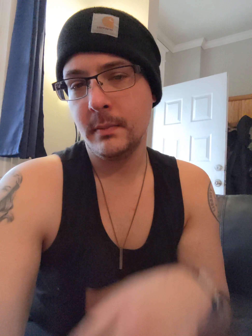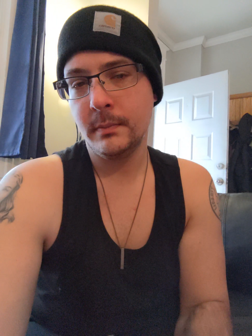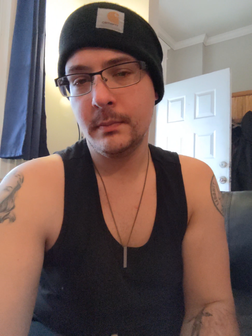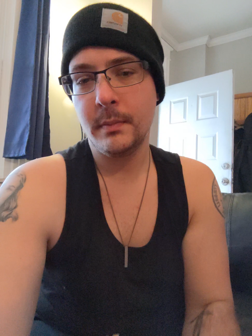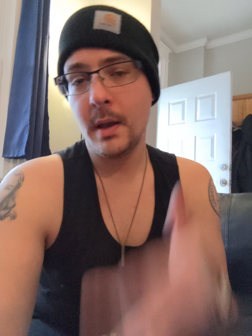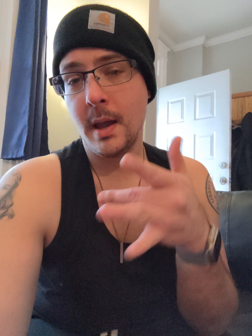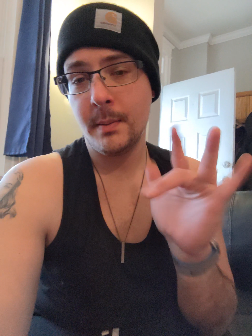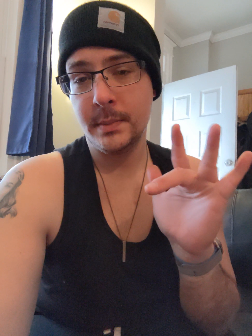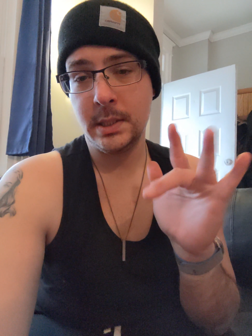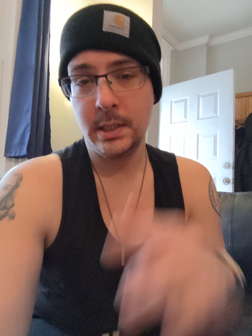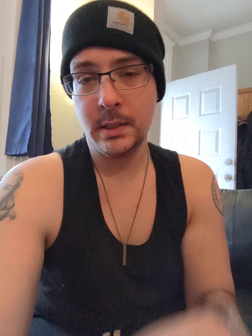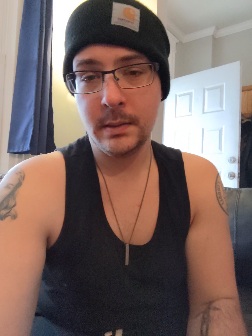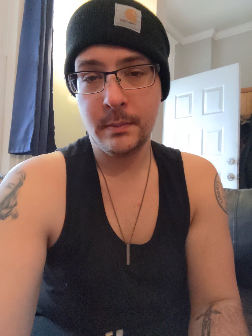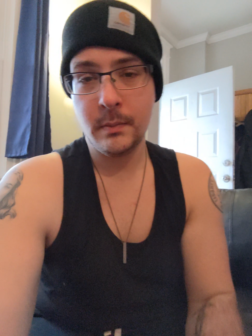empty